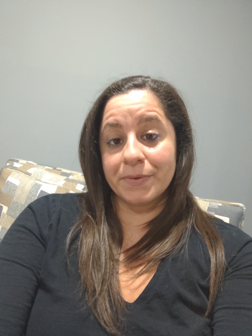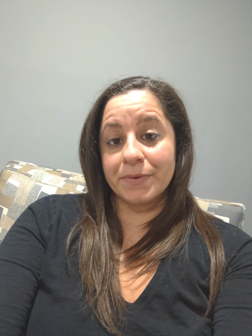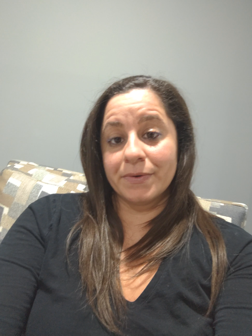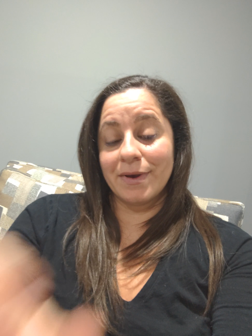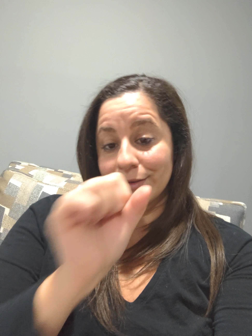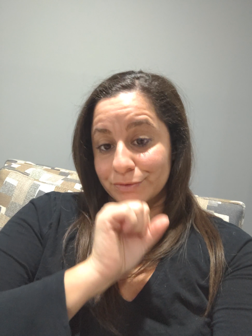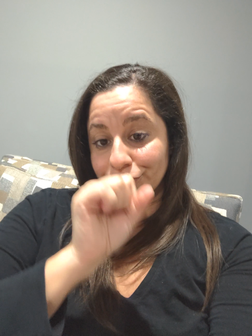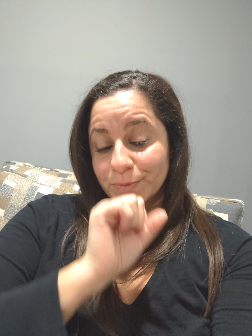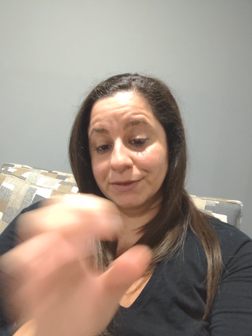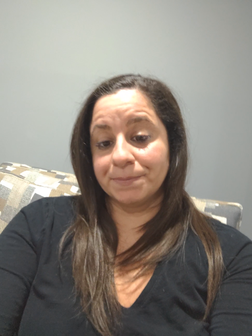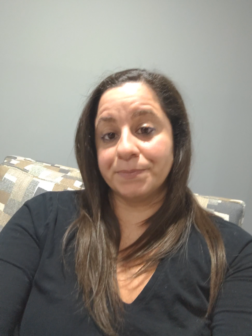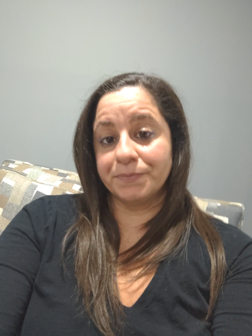ice cream